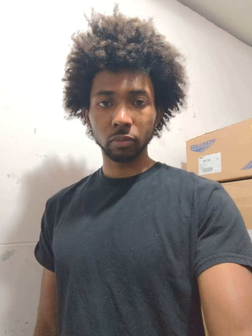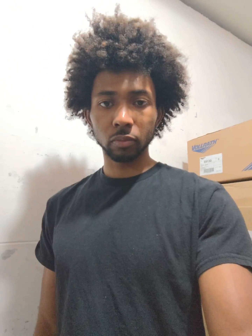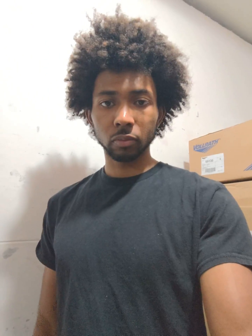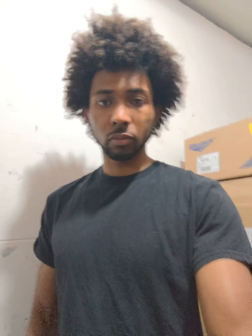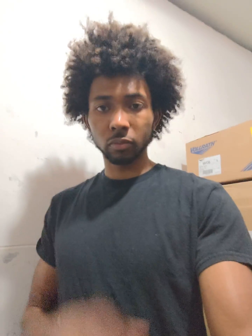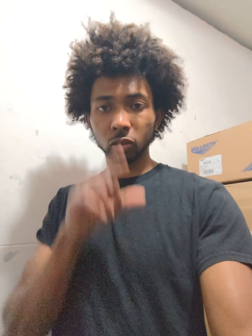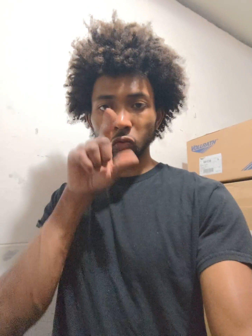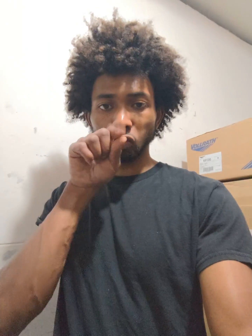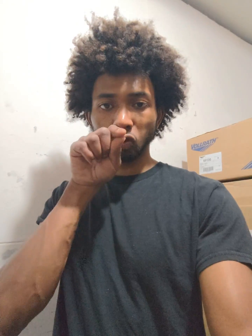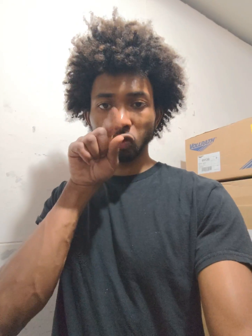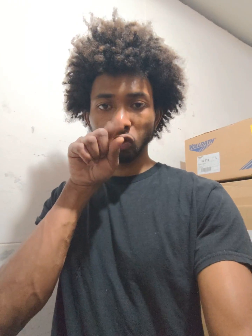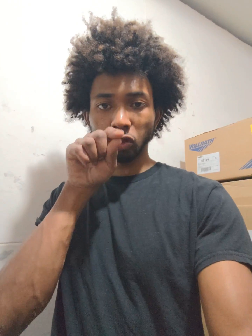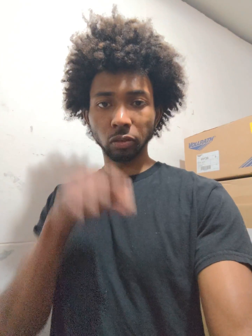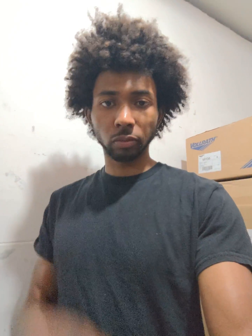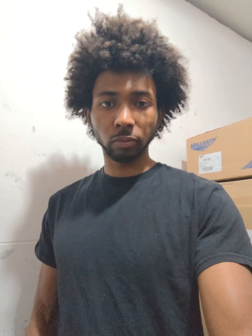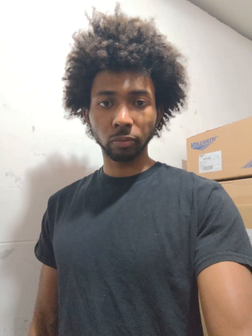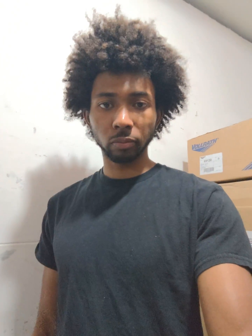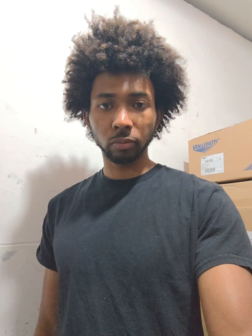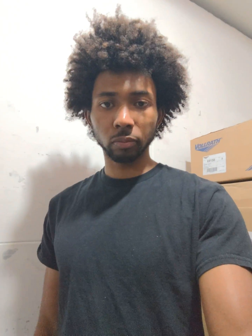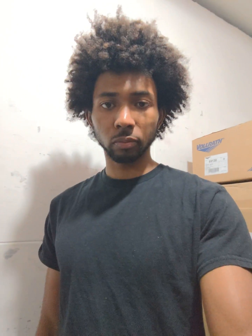chicken